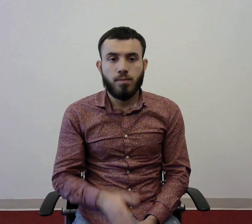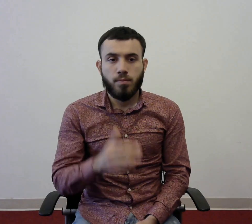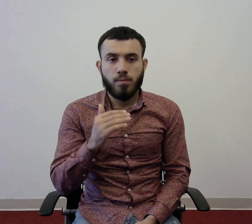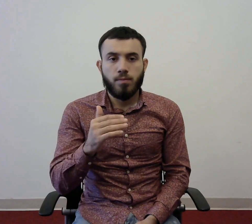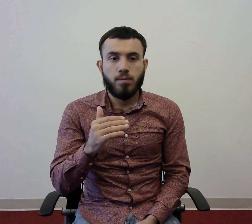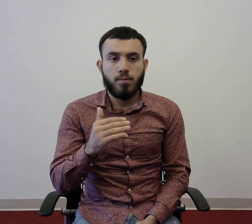siz